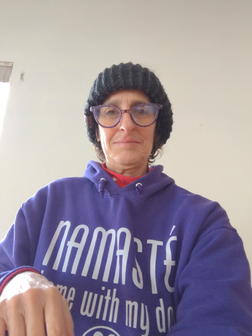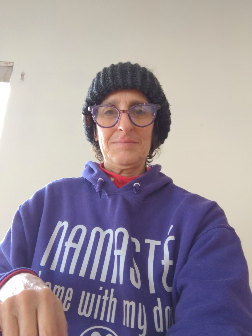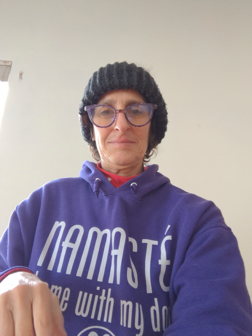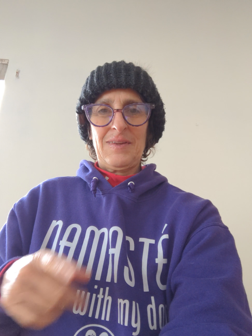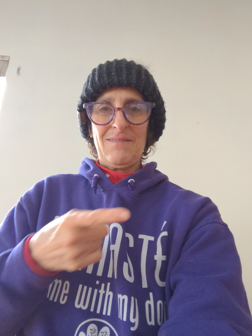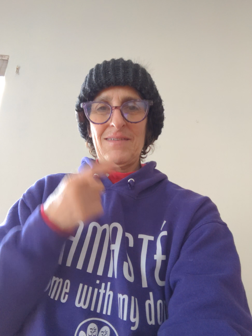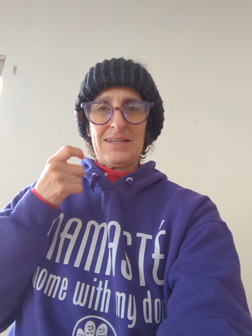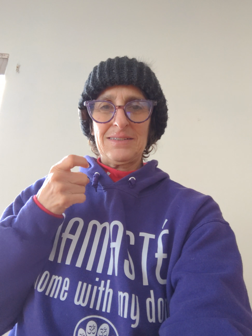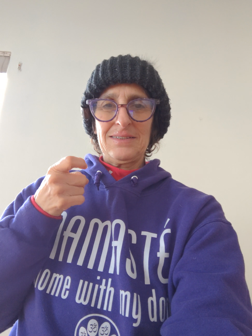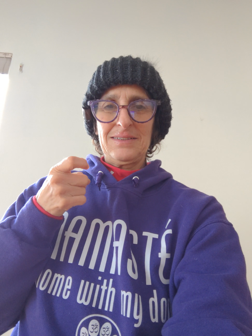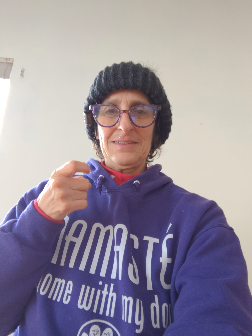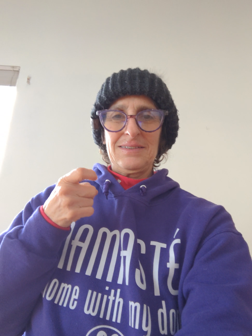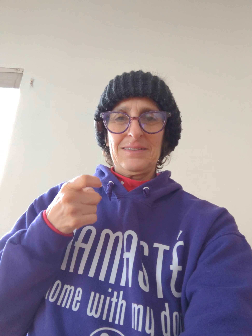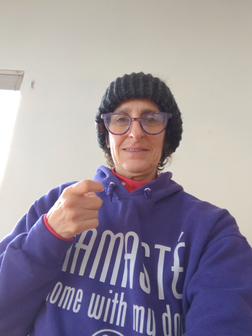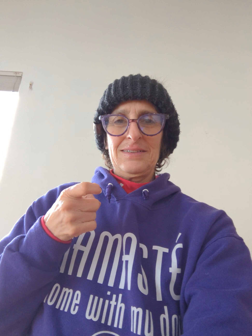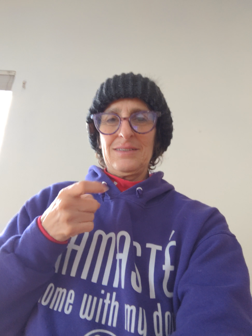fast